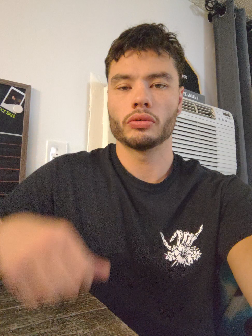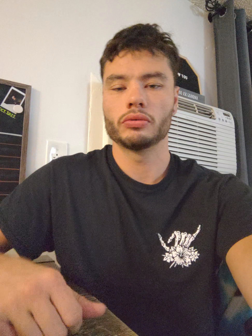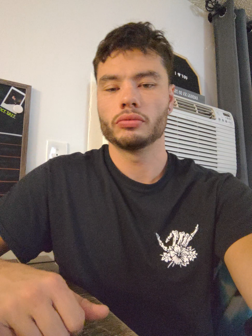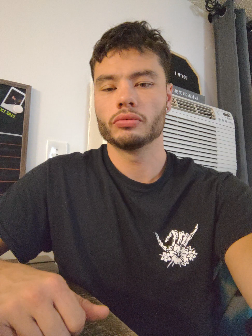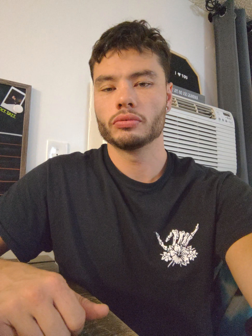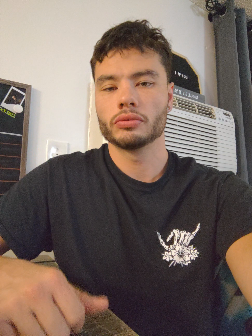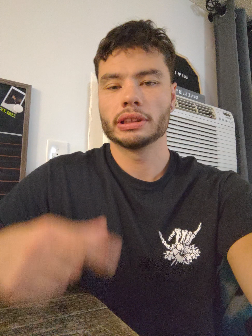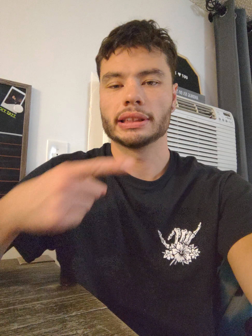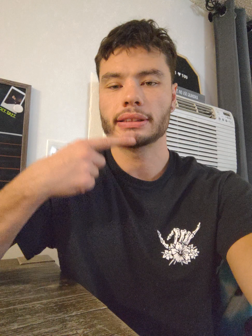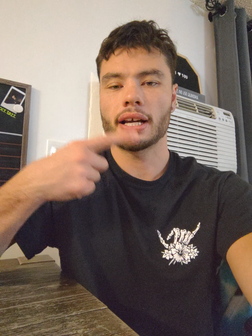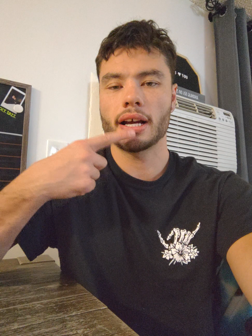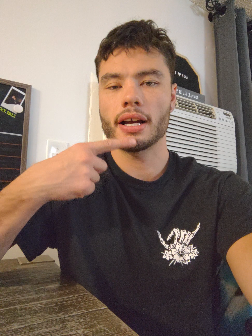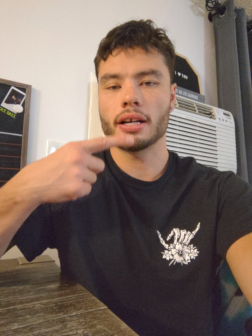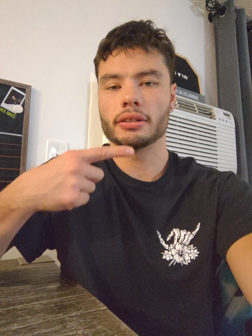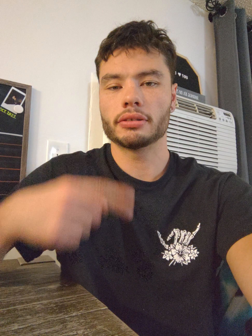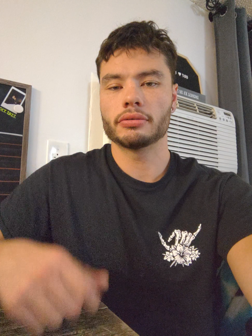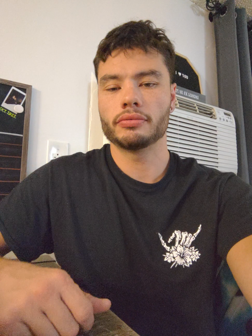say